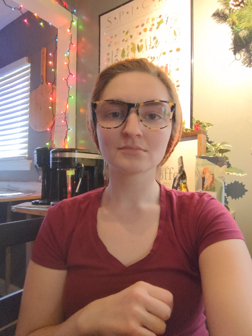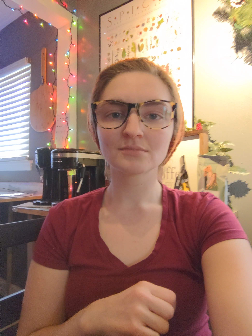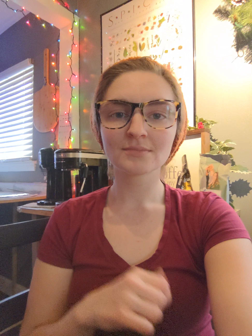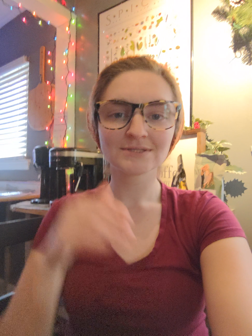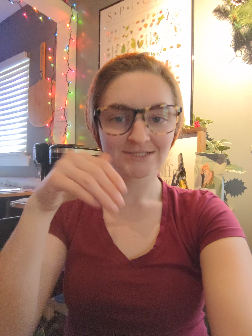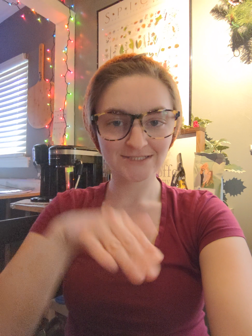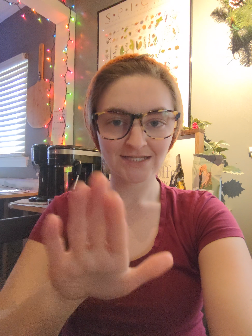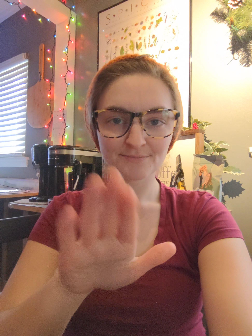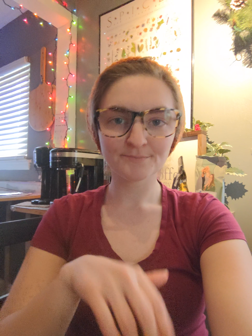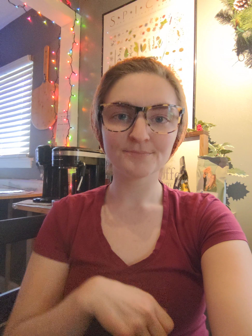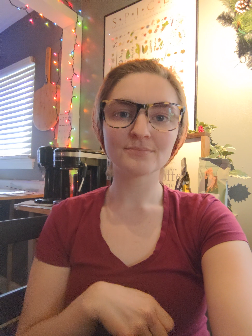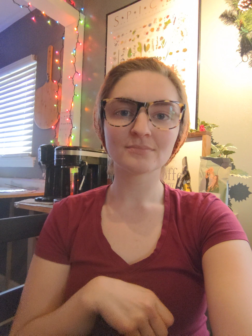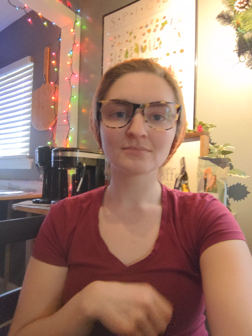into